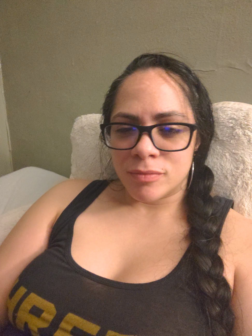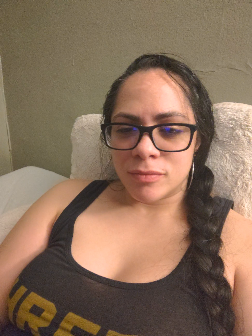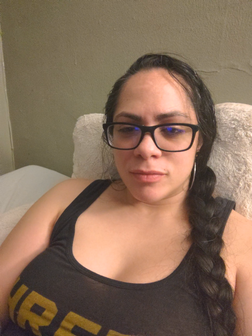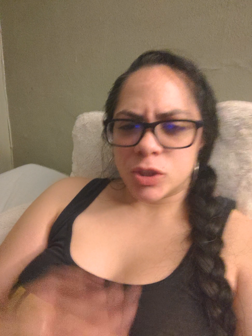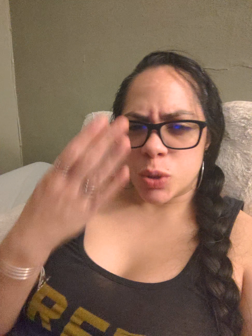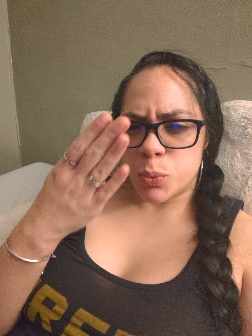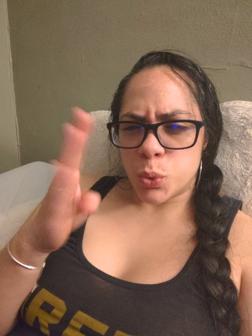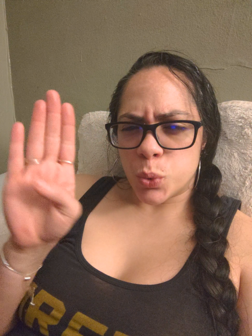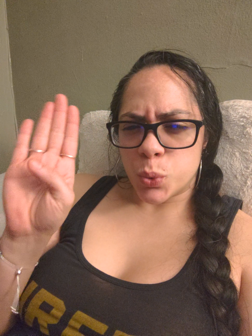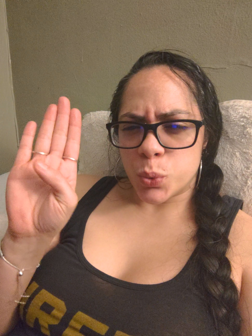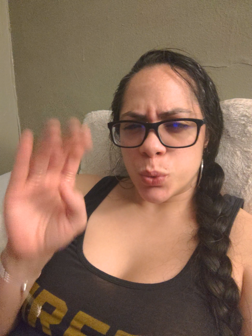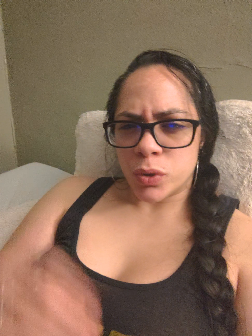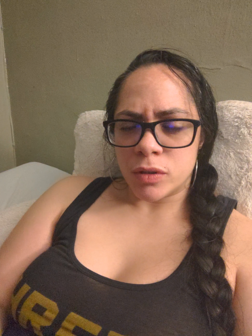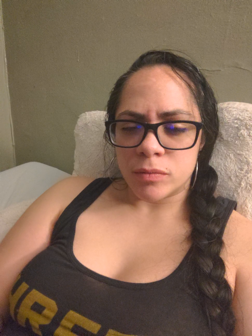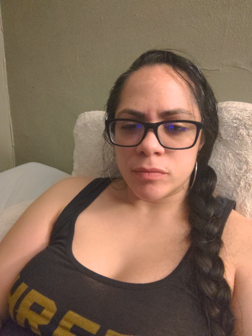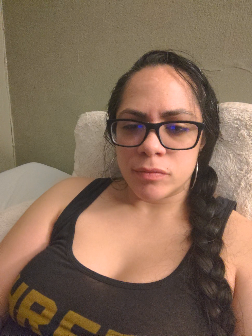blue